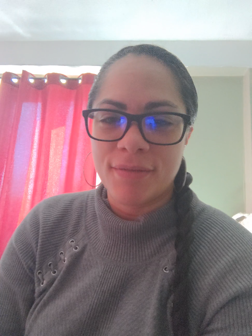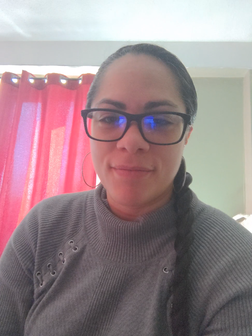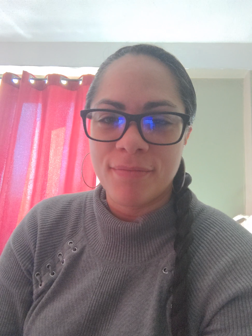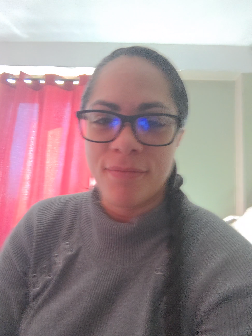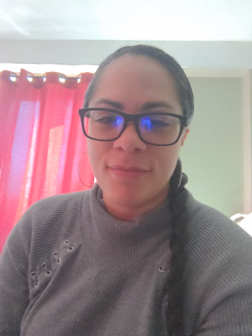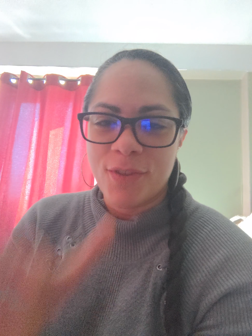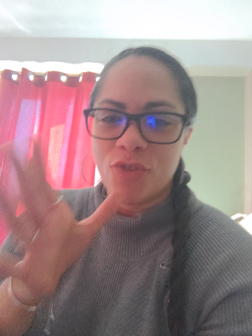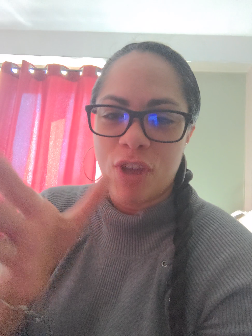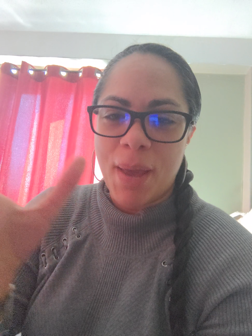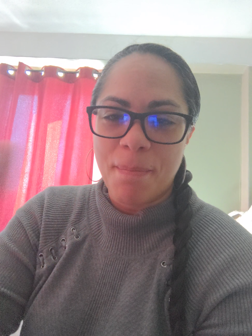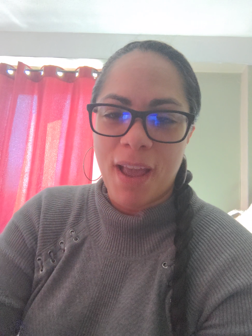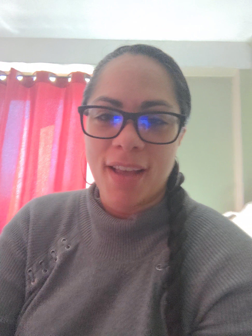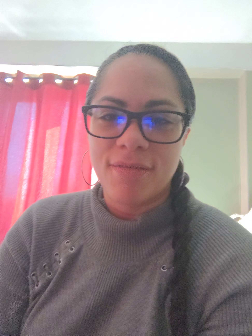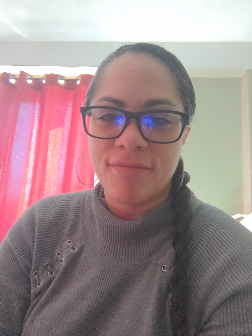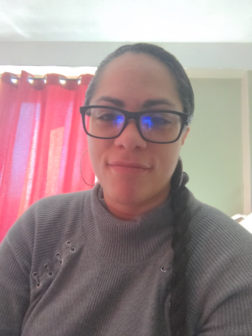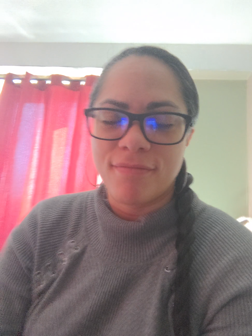grandma